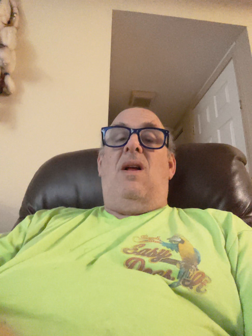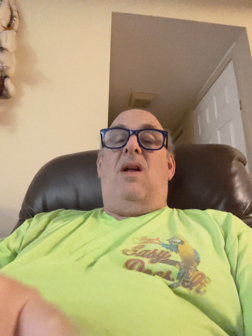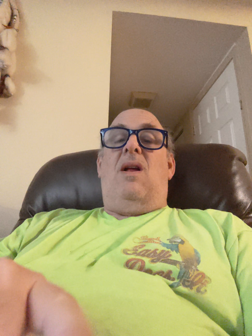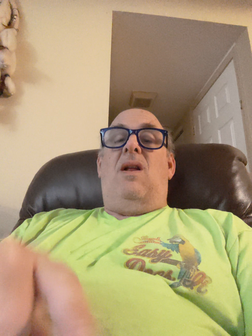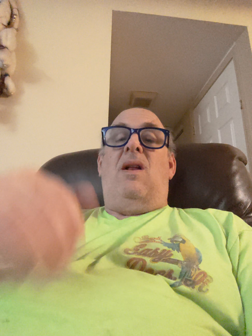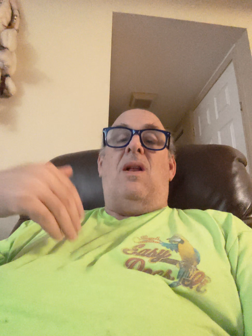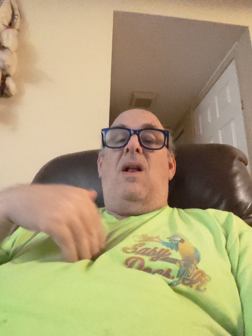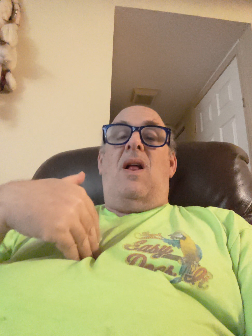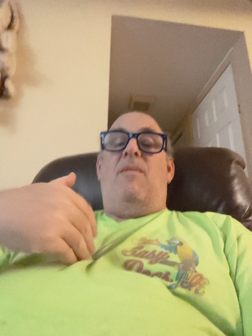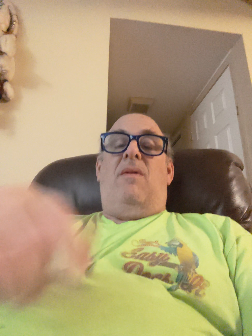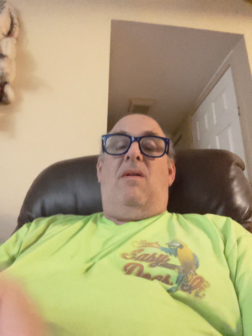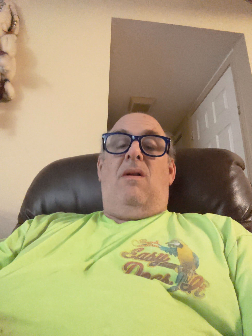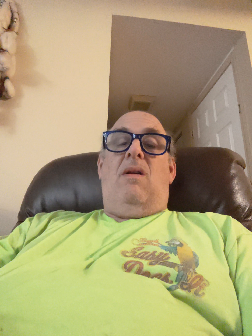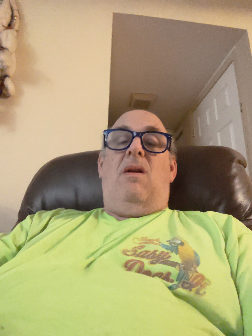animal